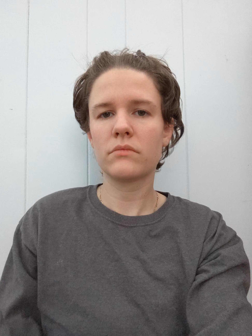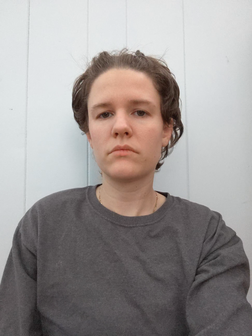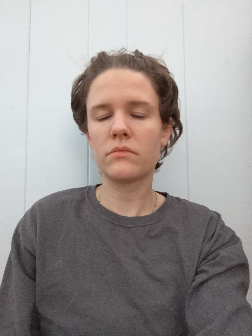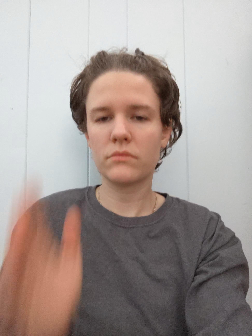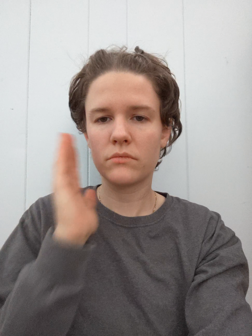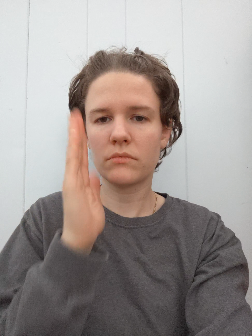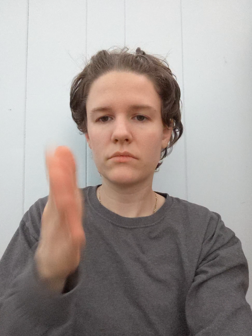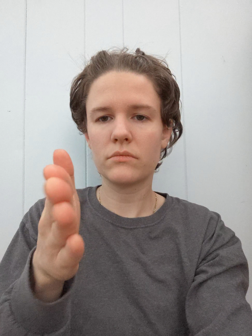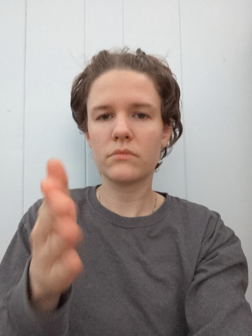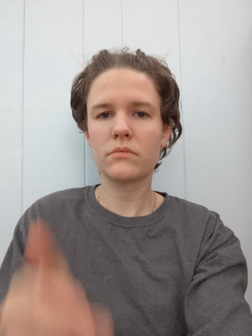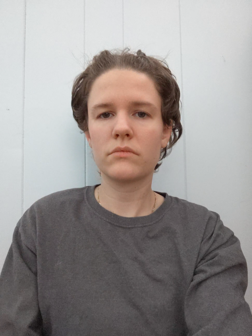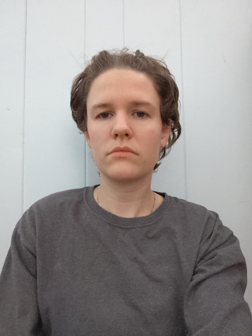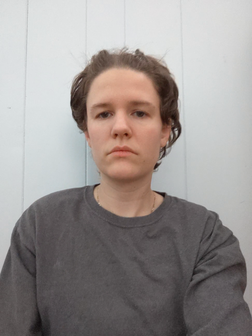will